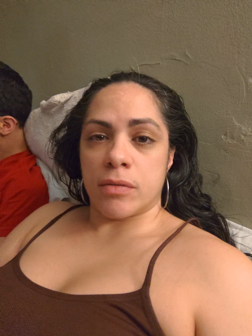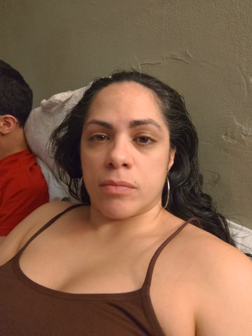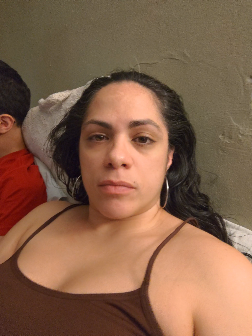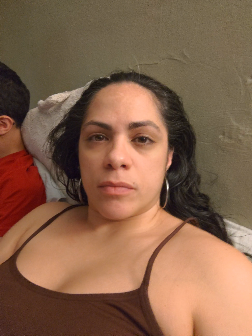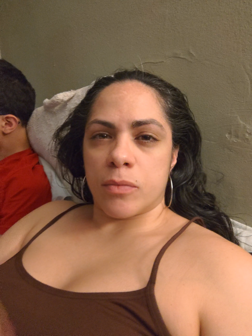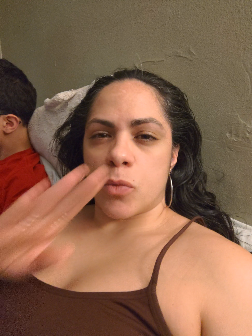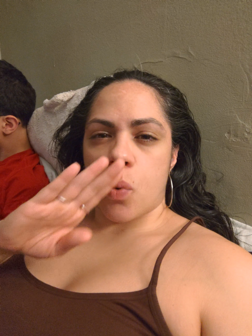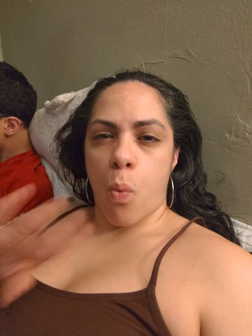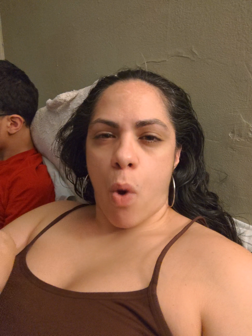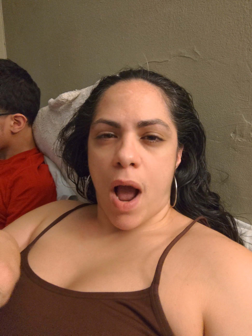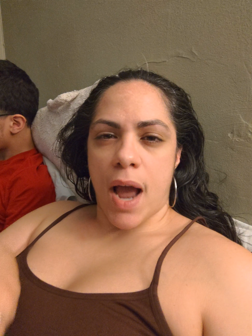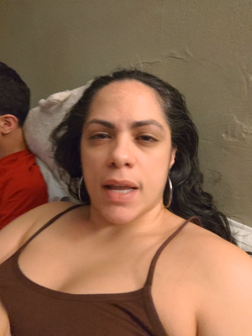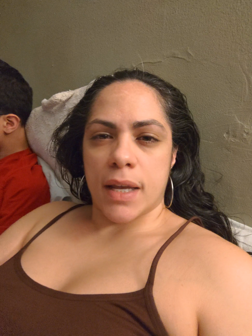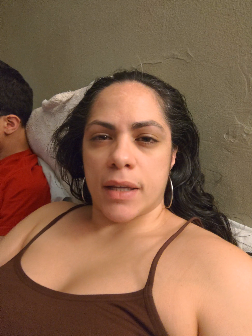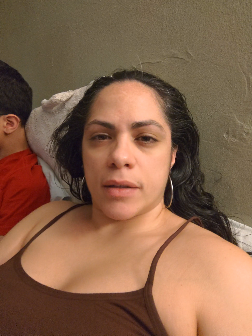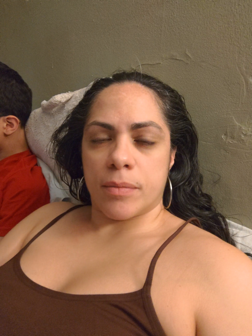quiet